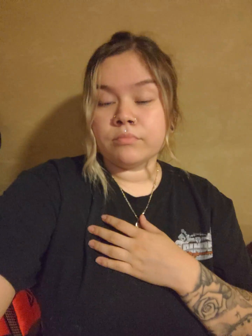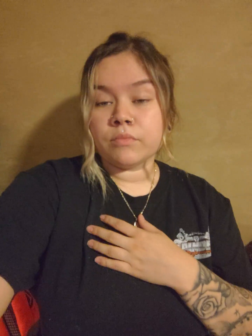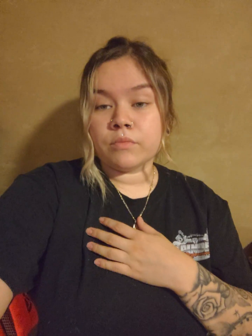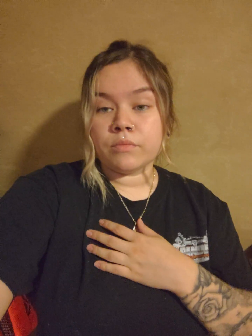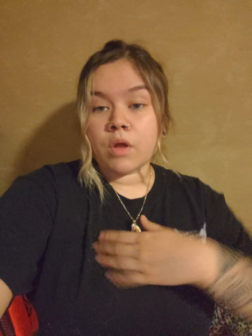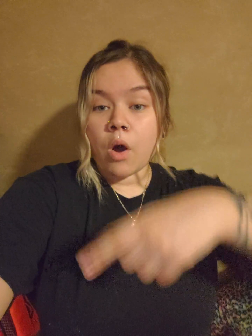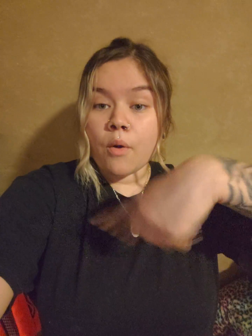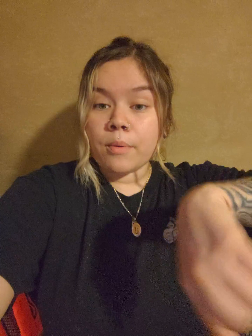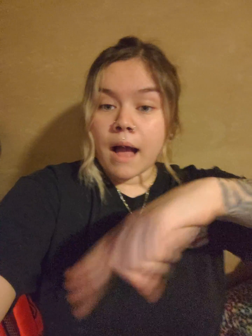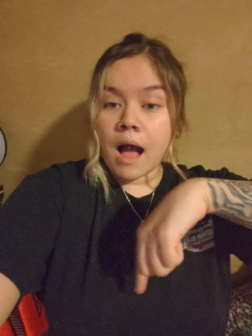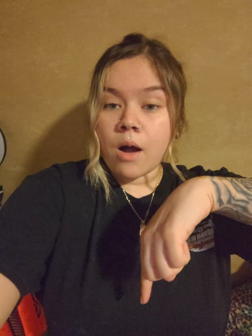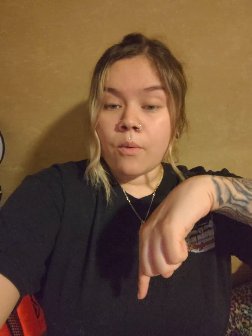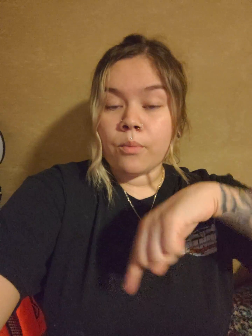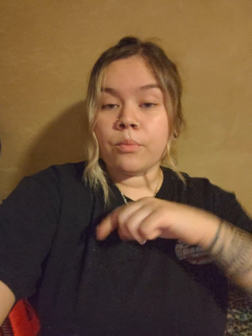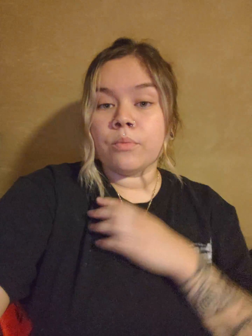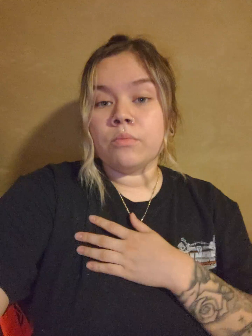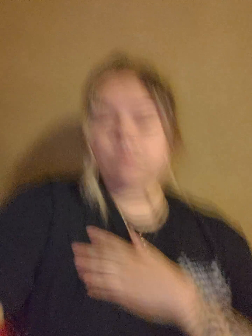around